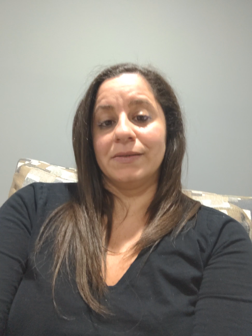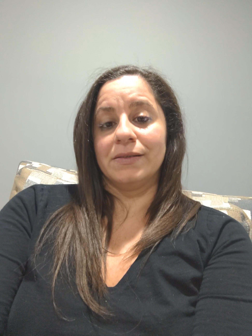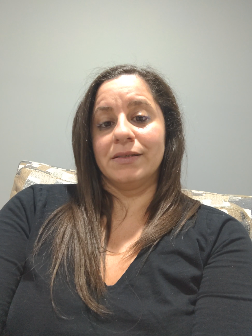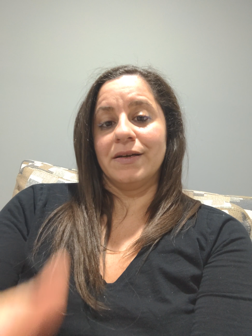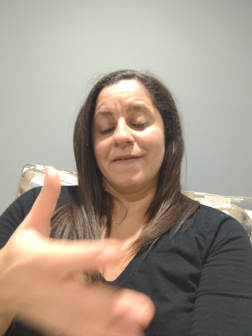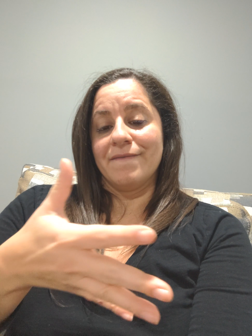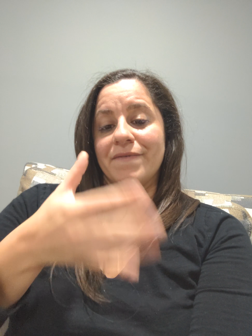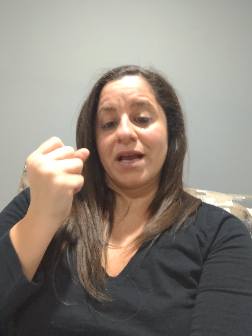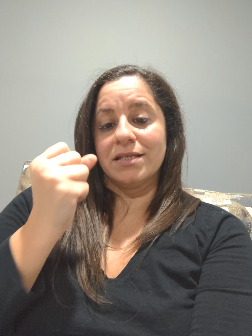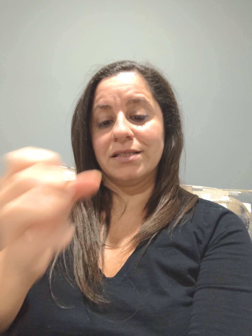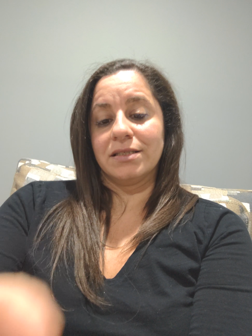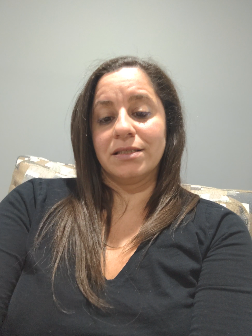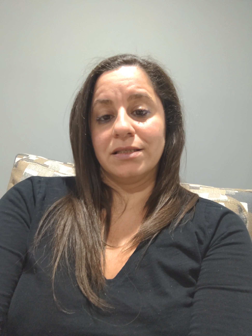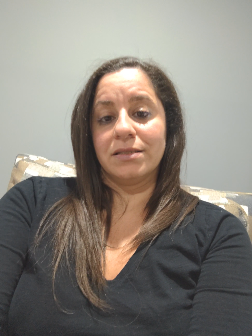fast